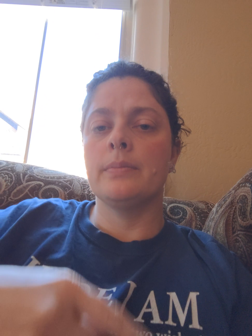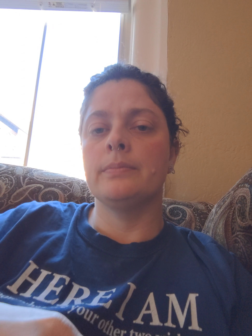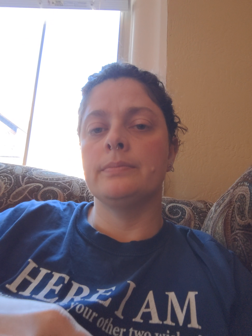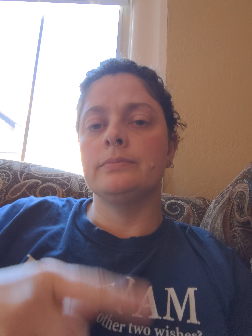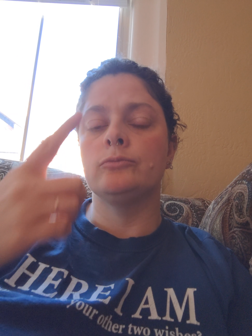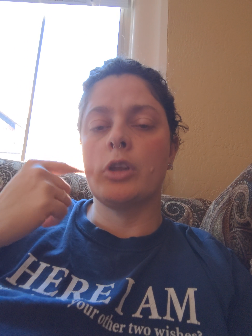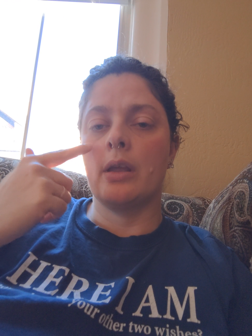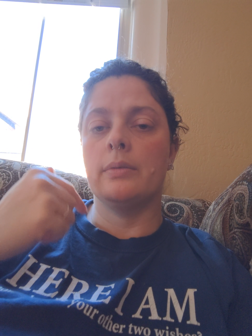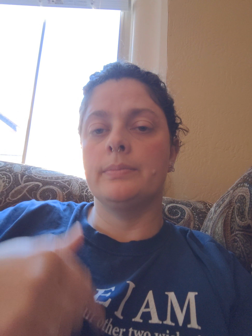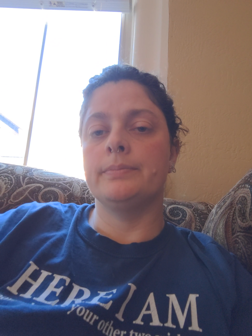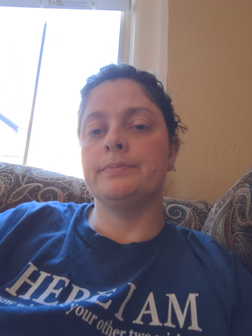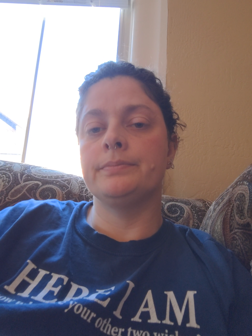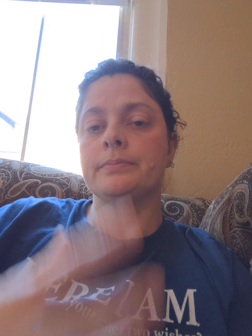cry